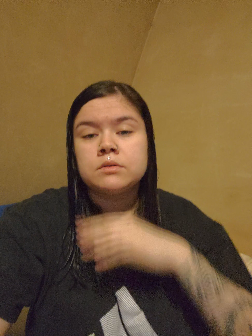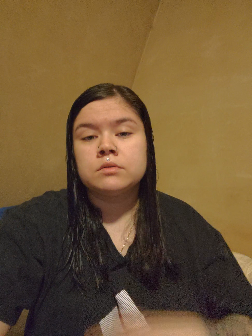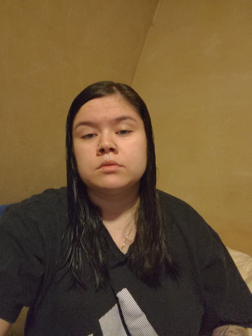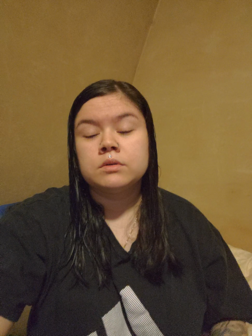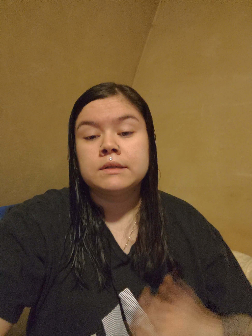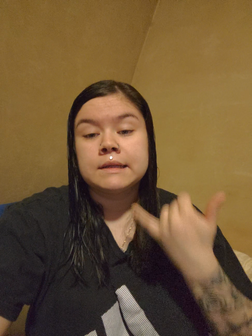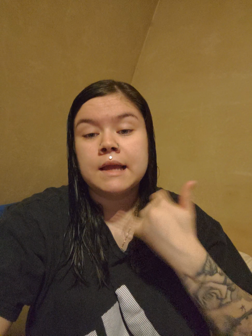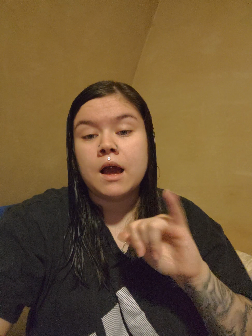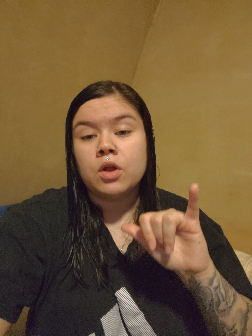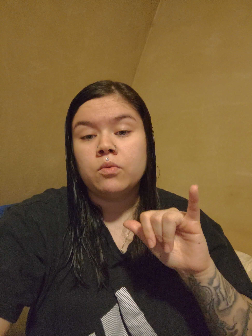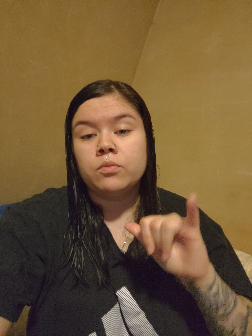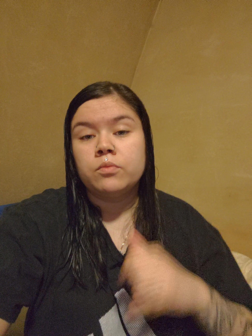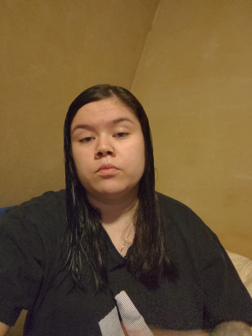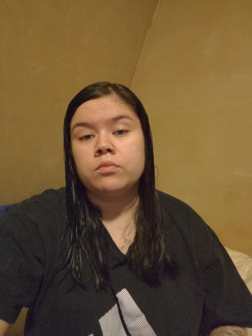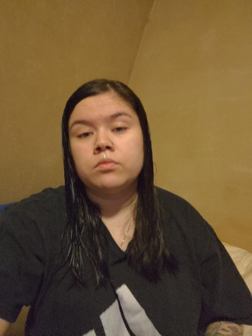yellow